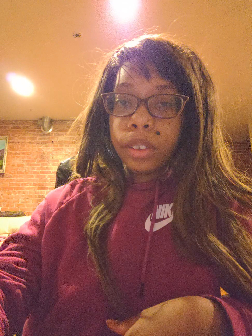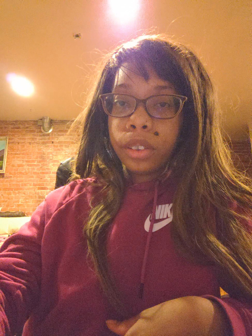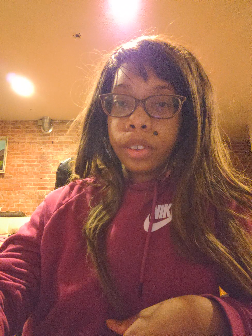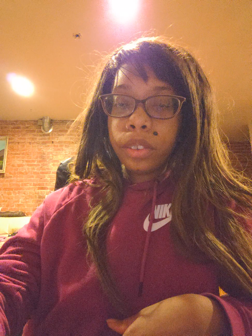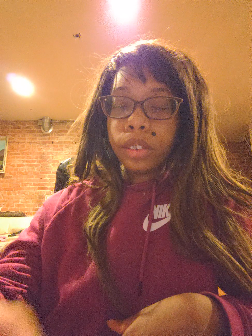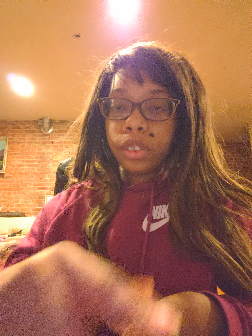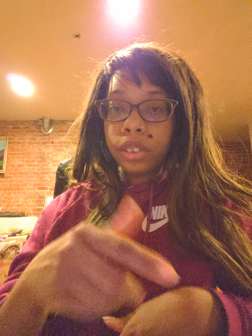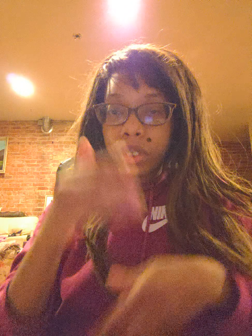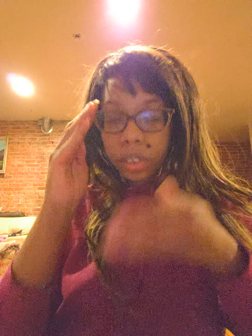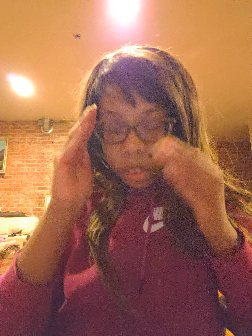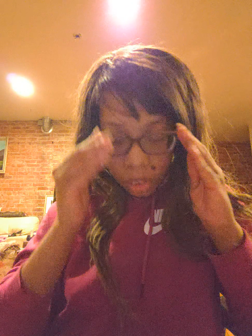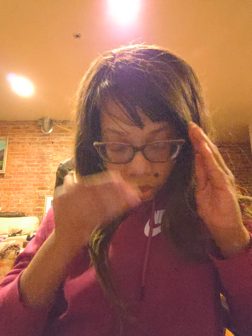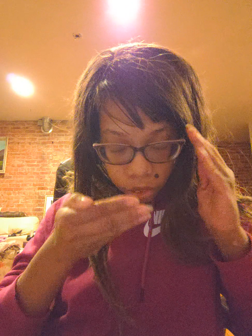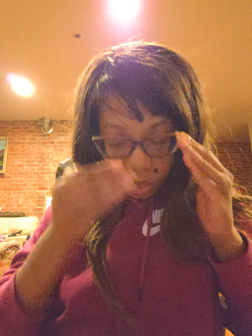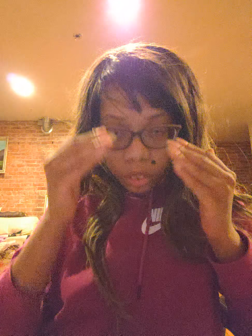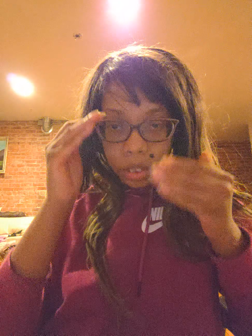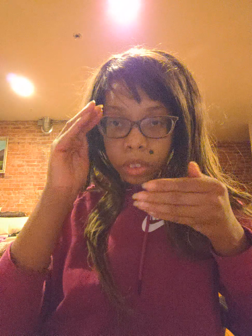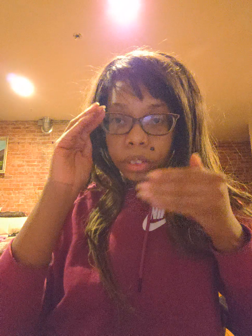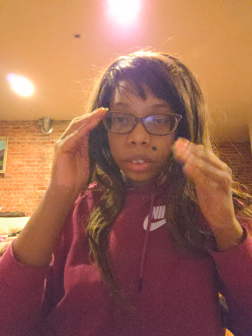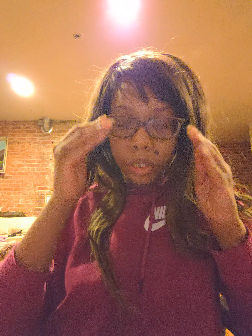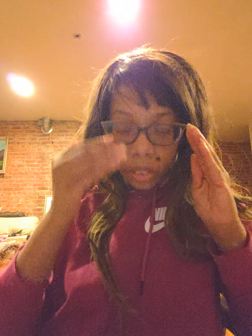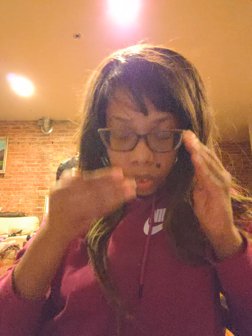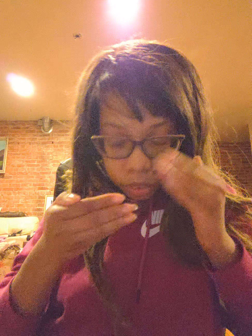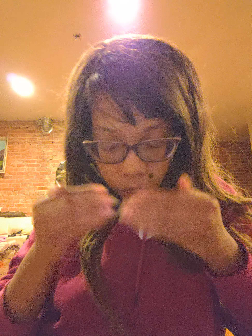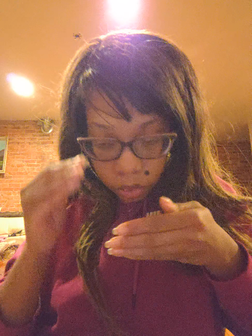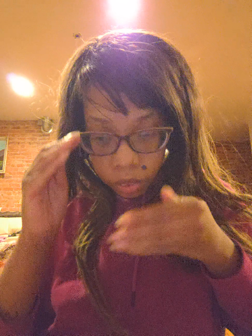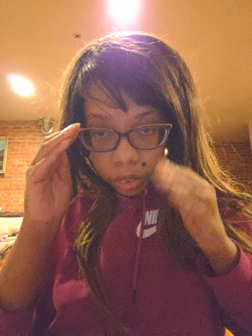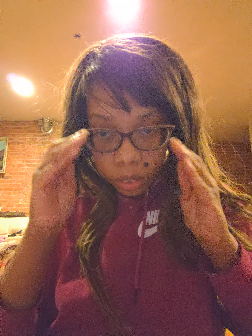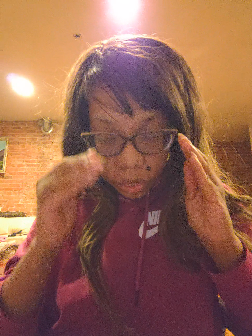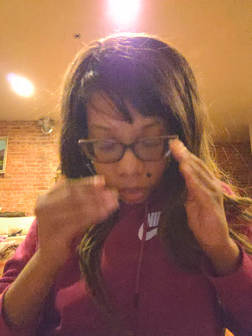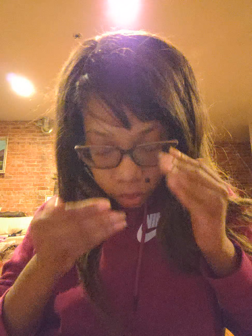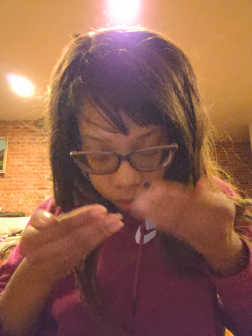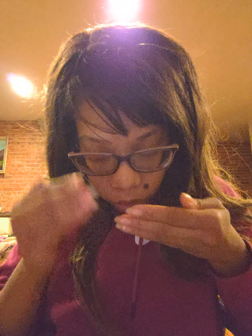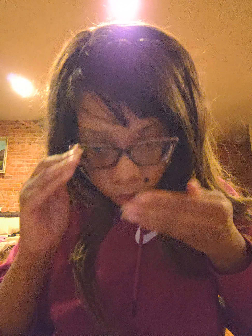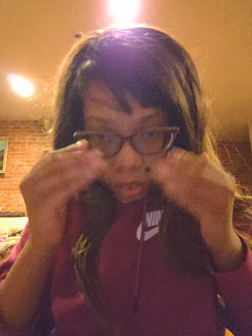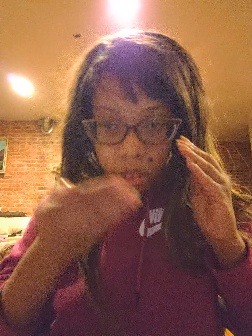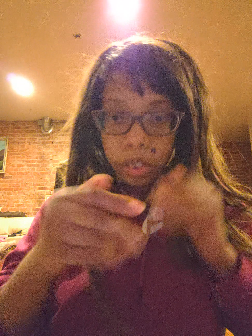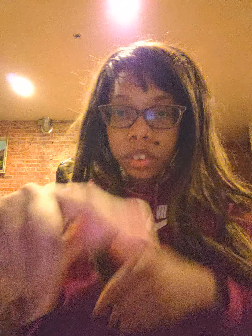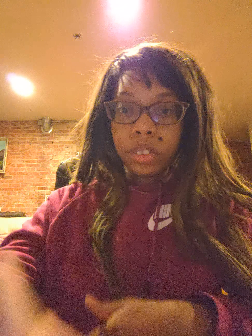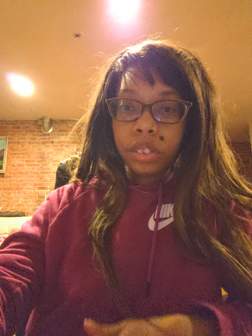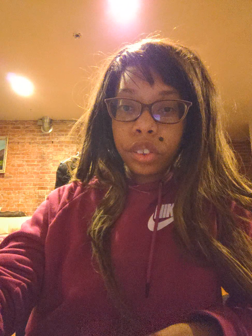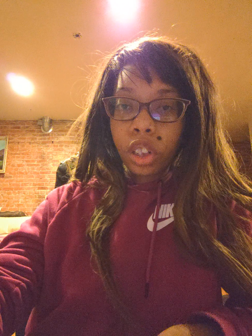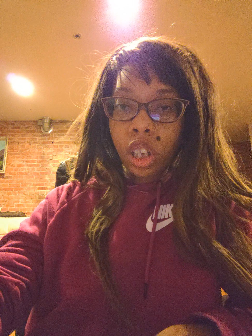sleepy